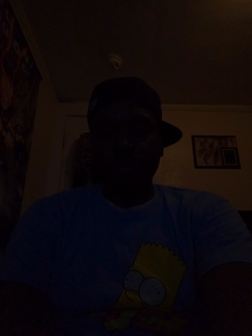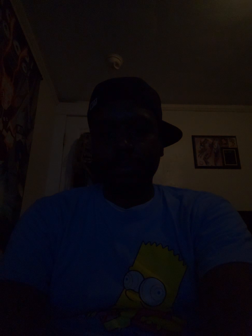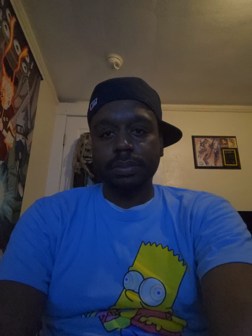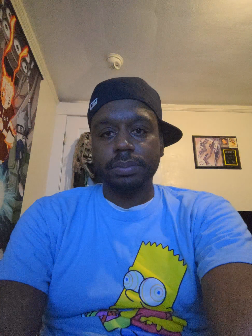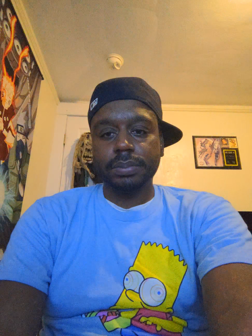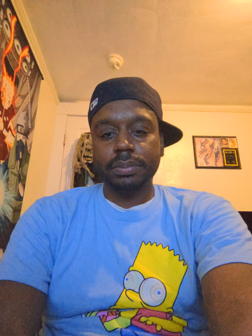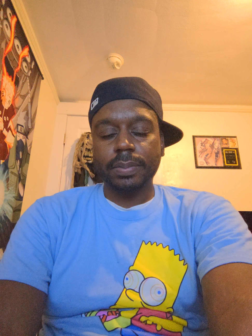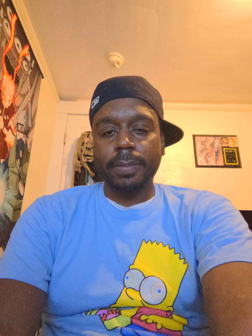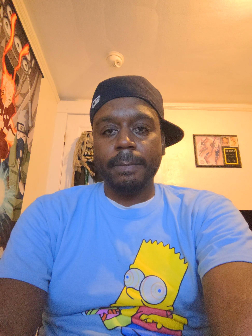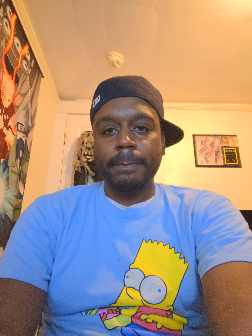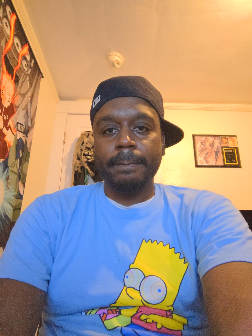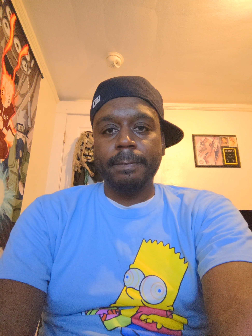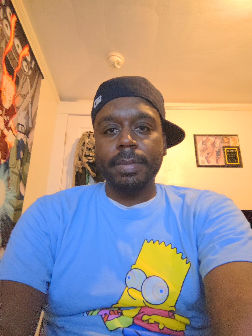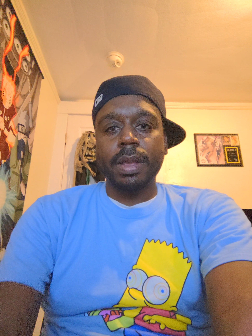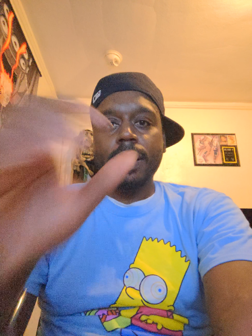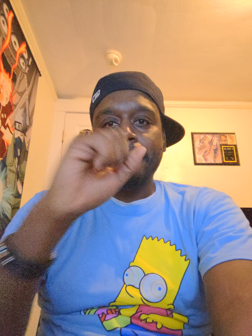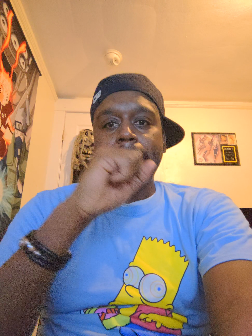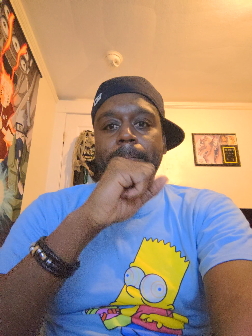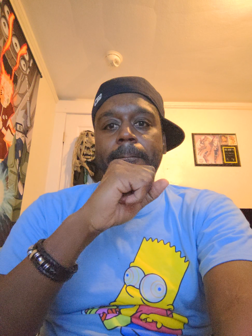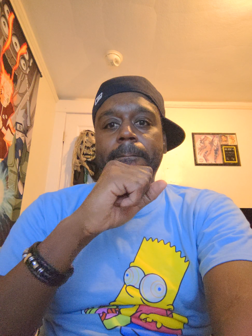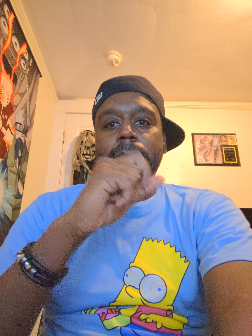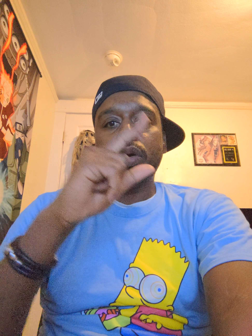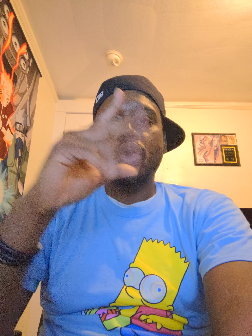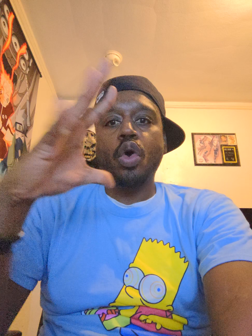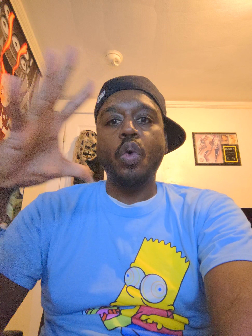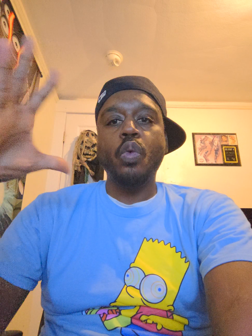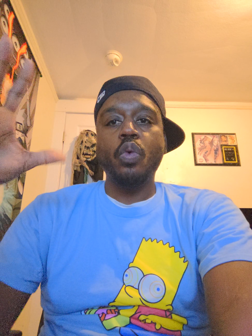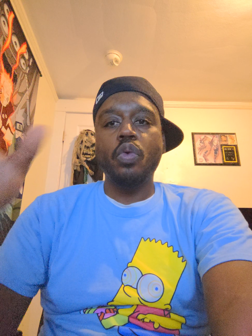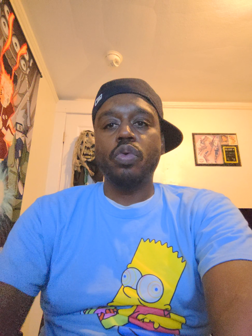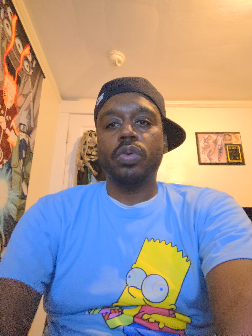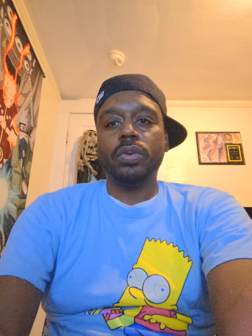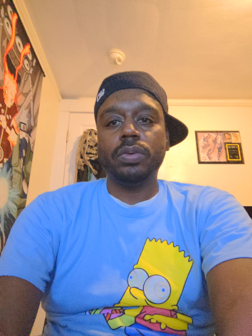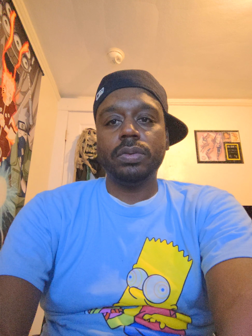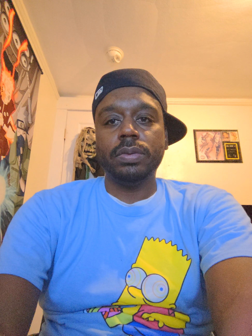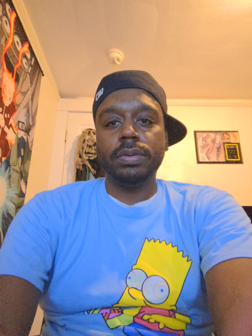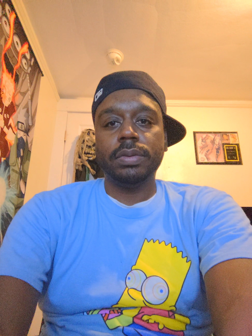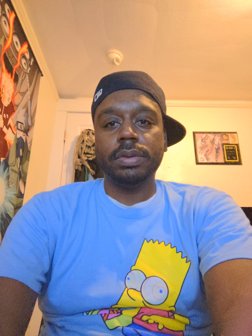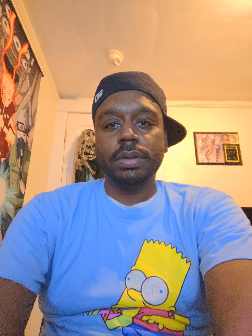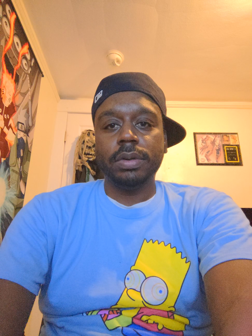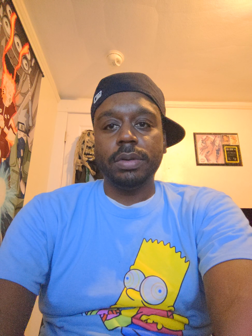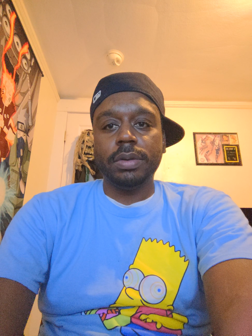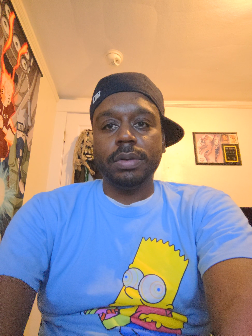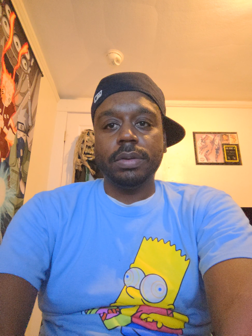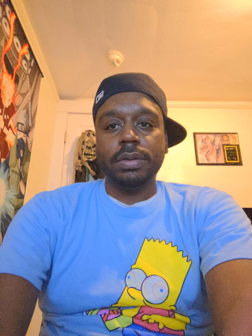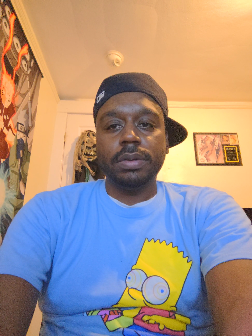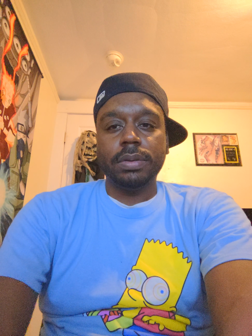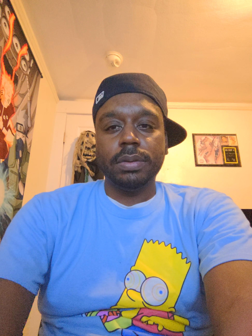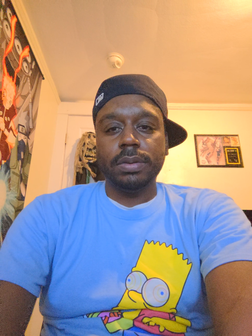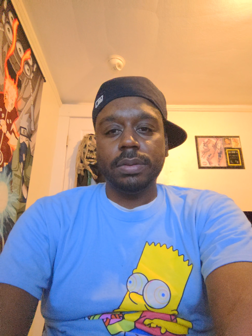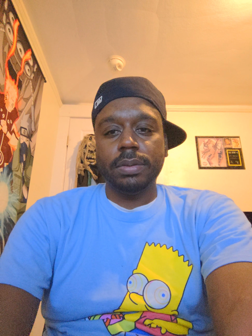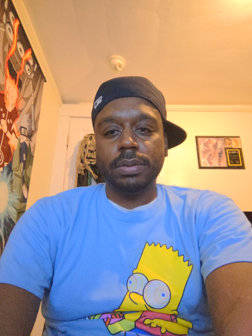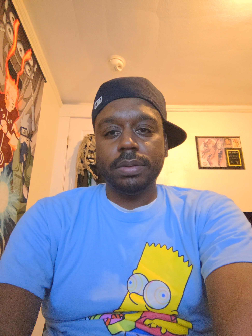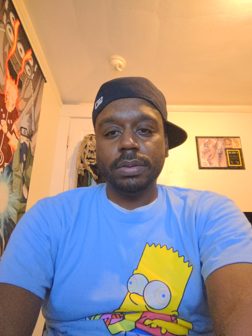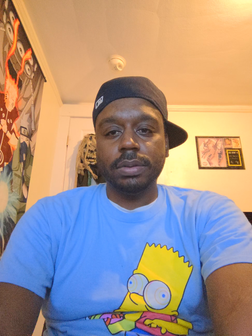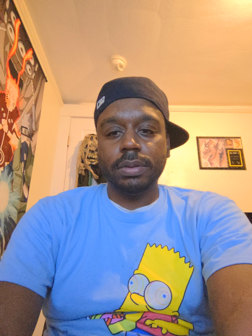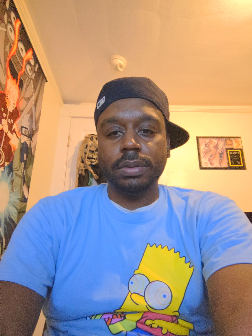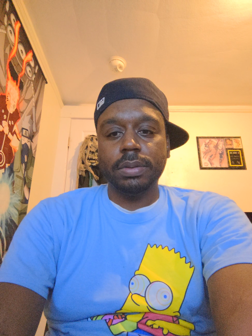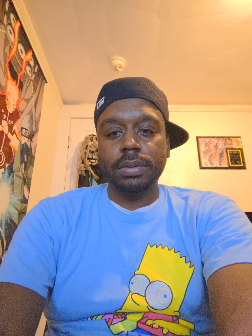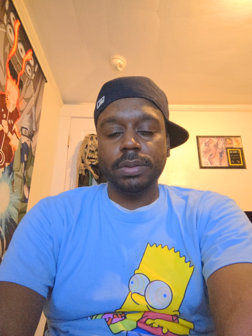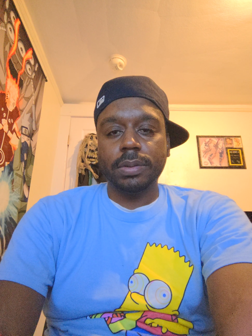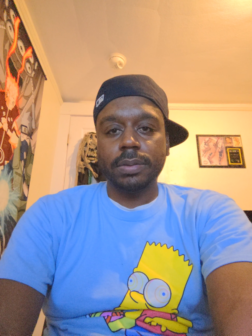balloon